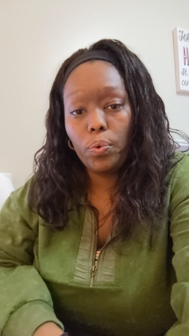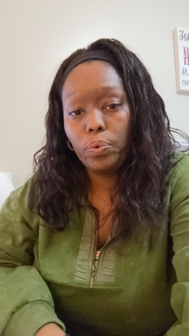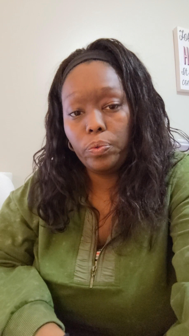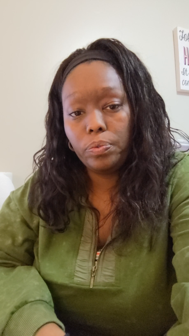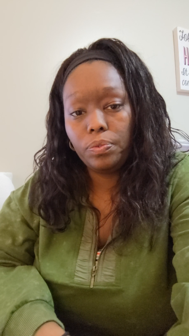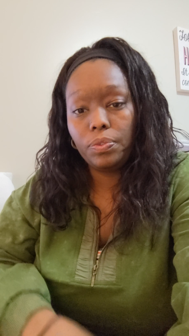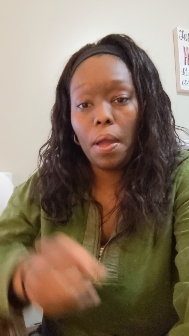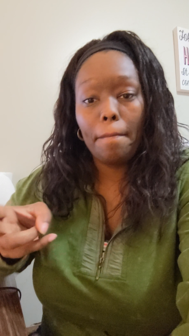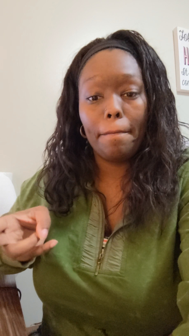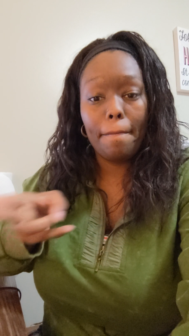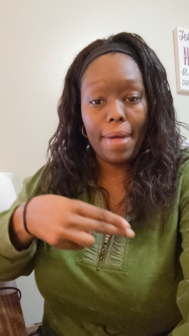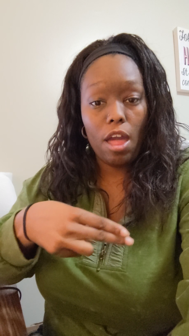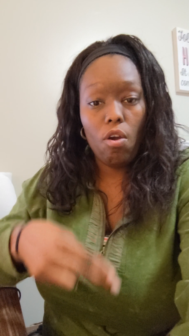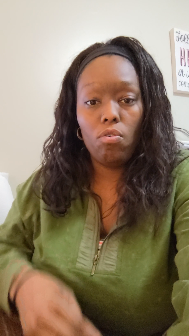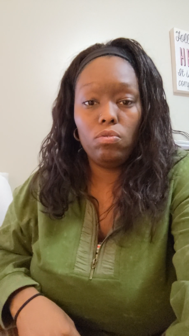belt